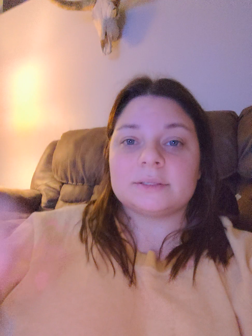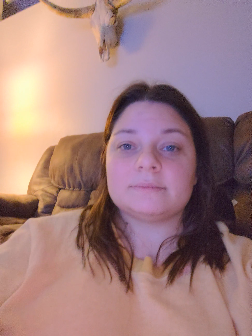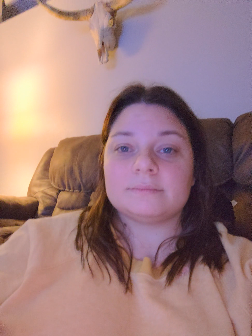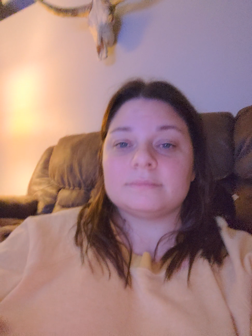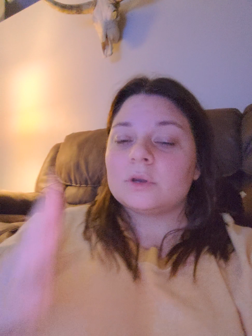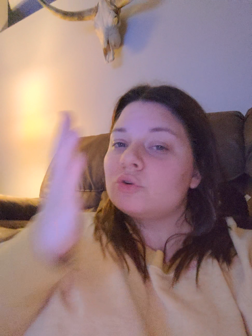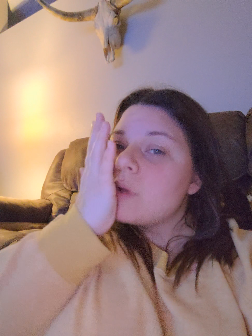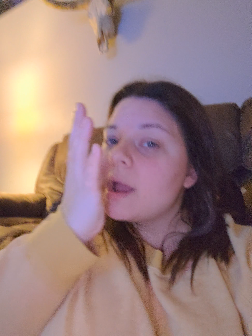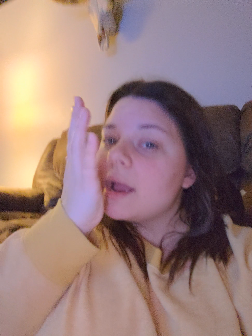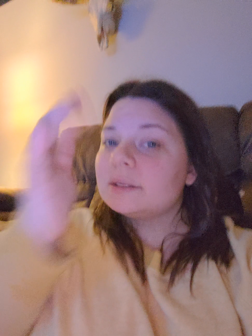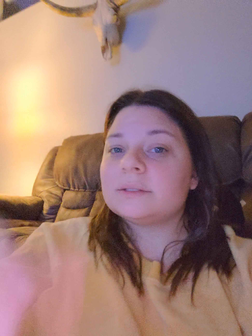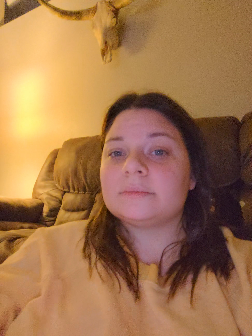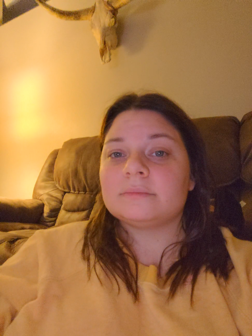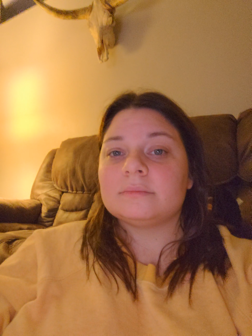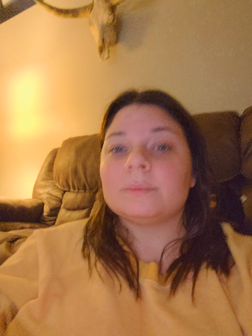grass